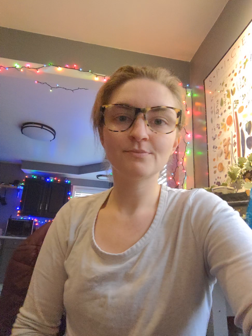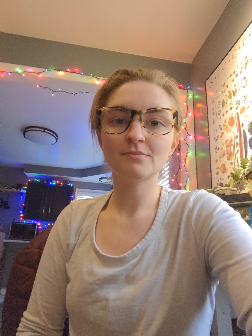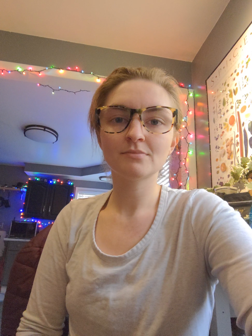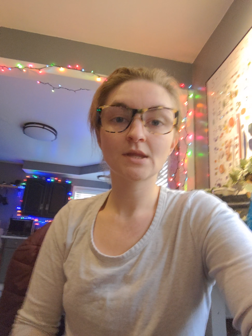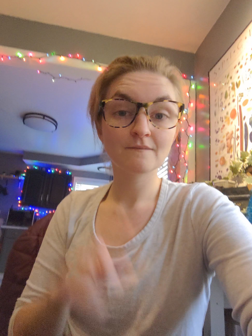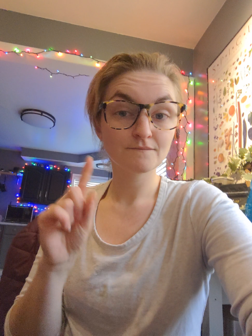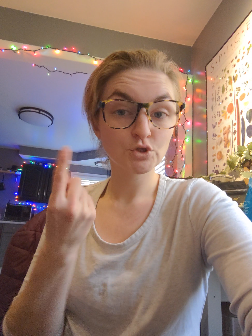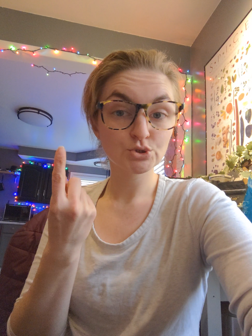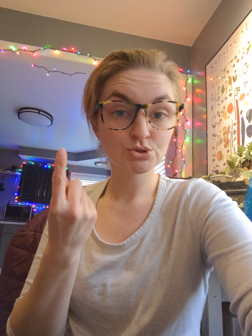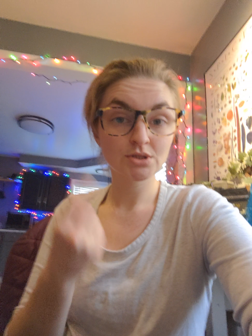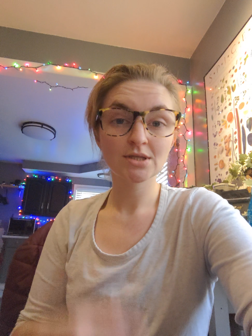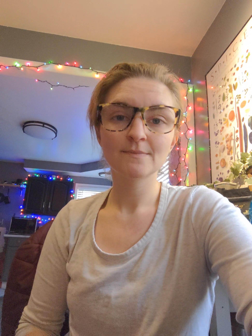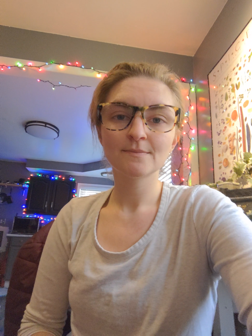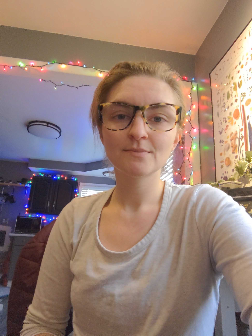first